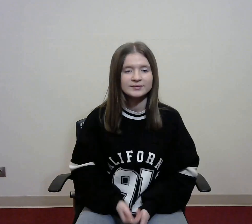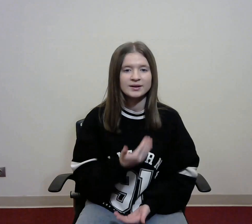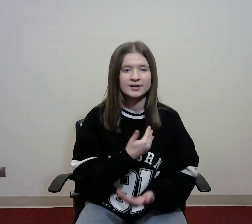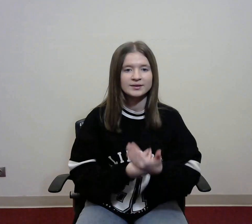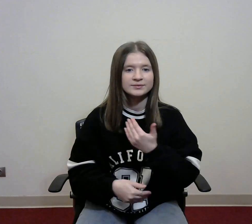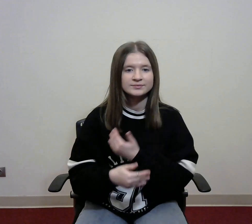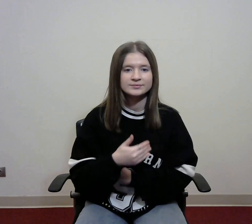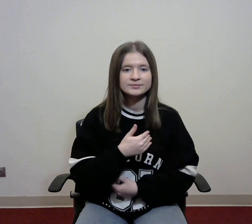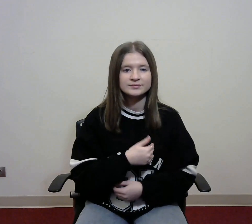əlil